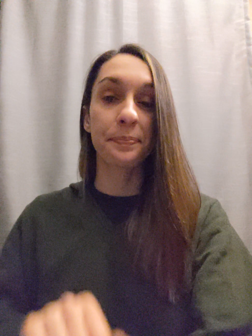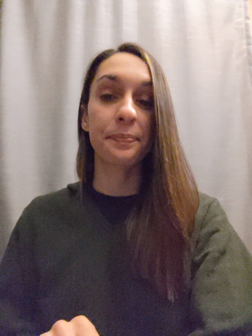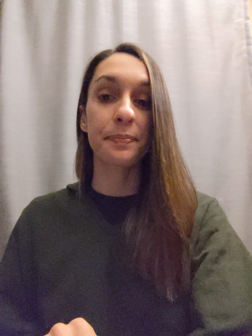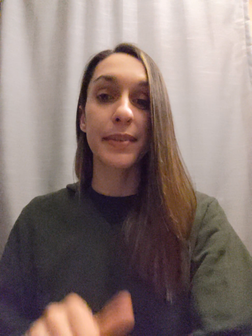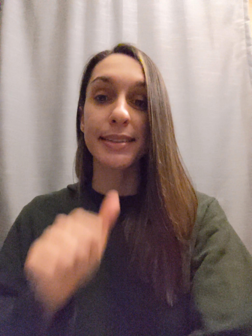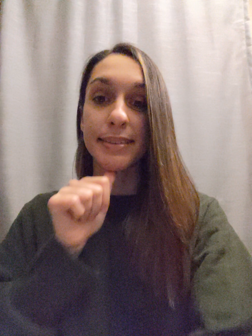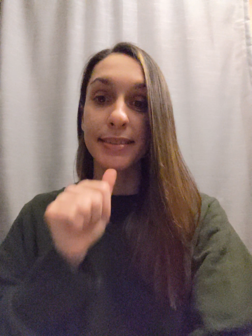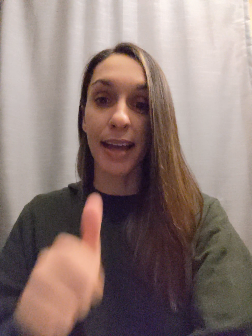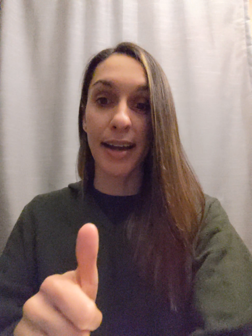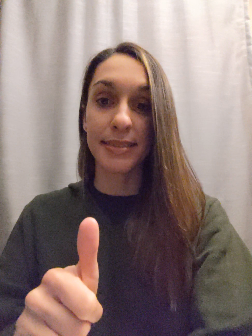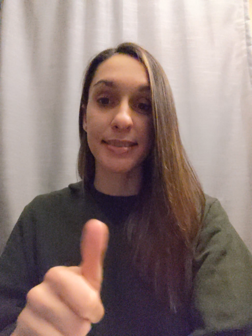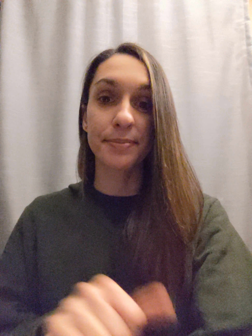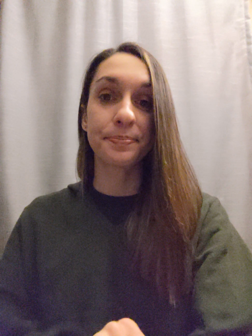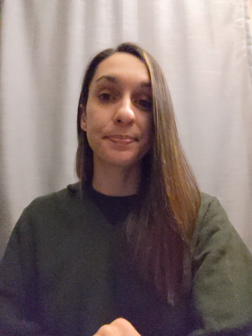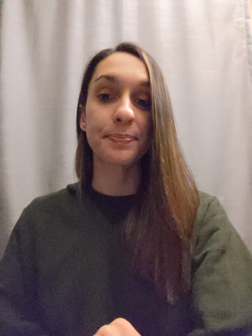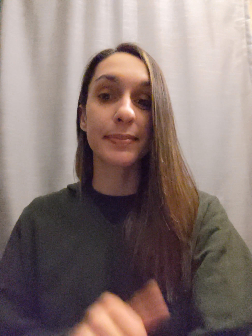not